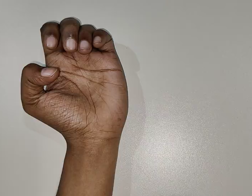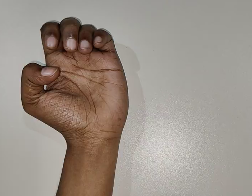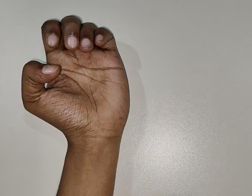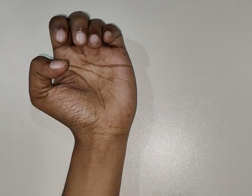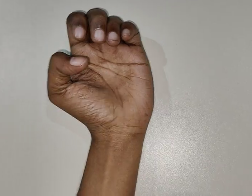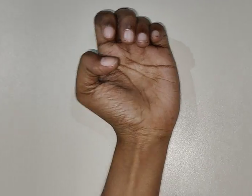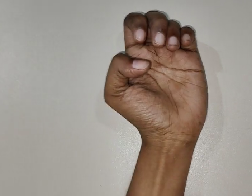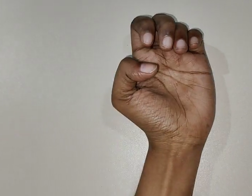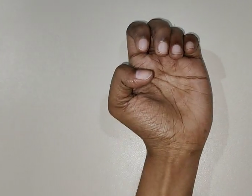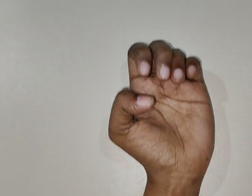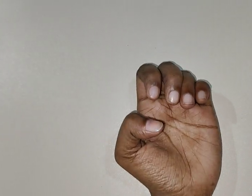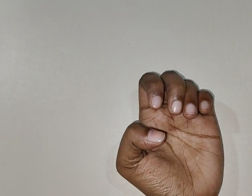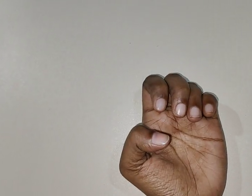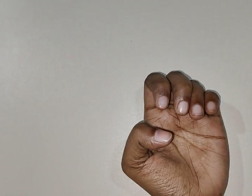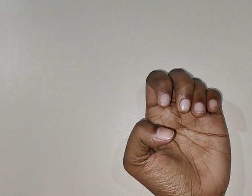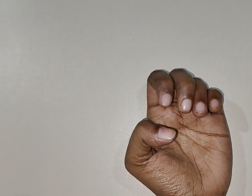ഈ